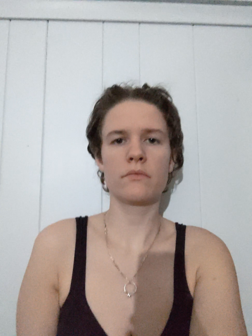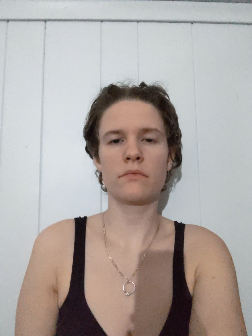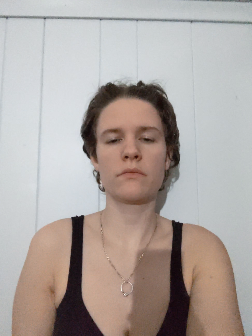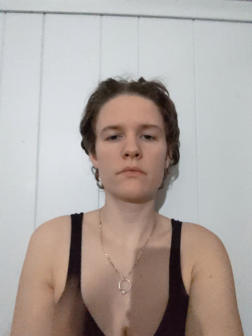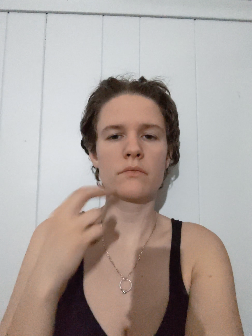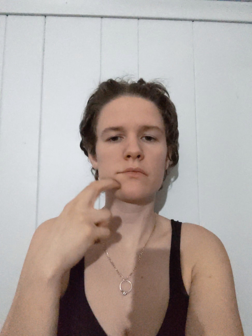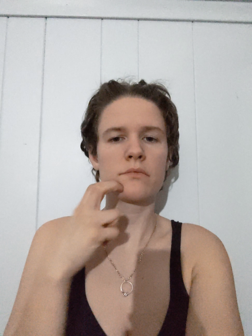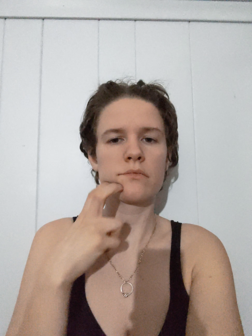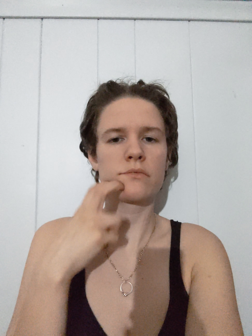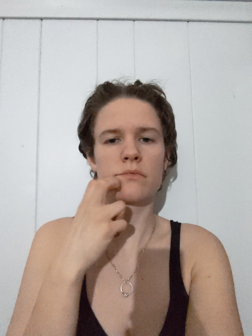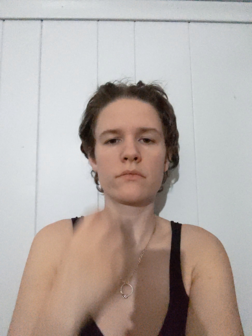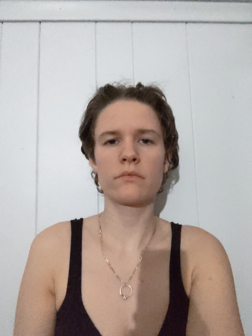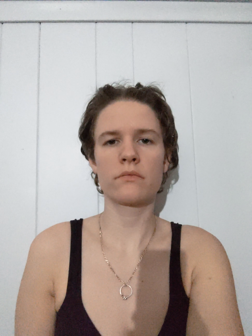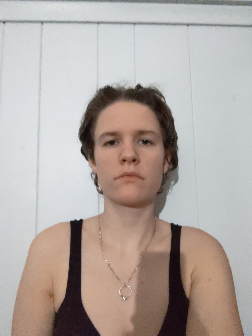gum